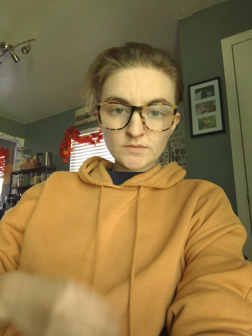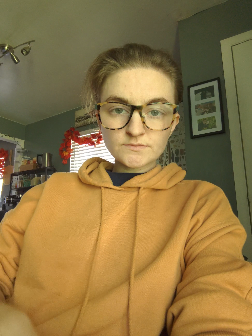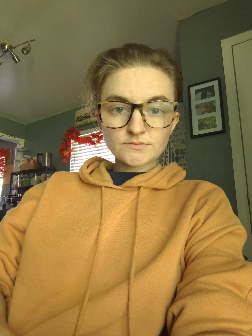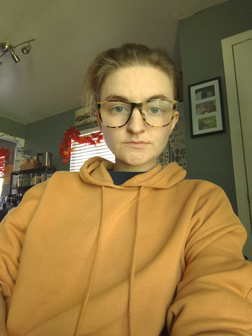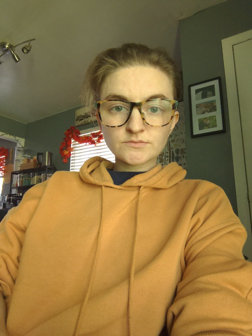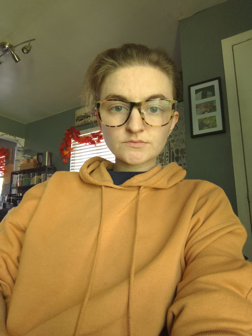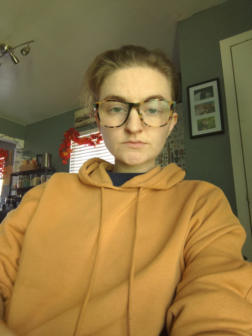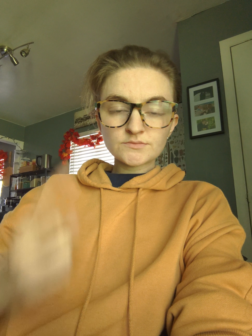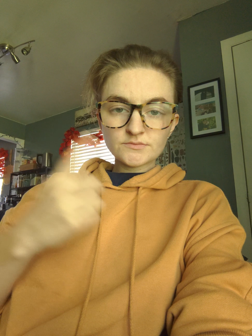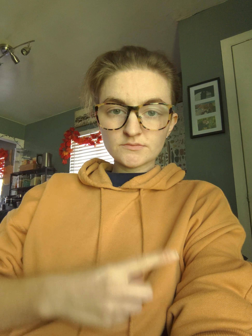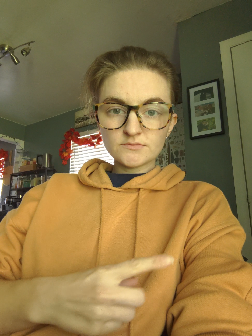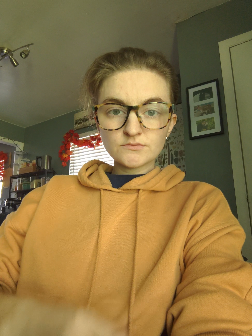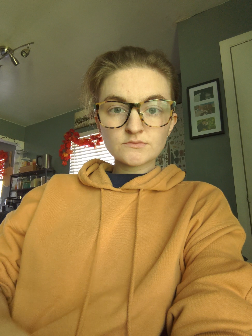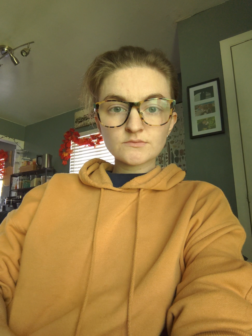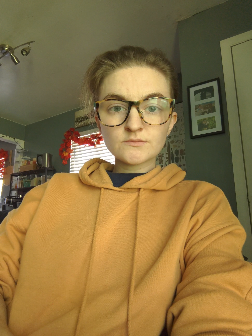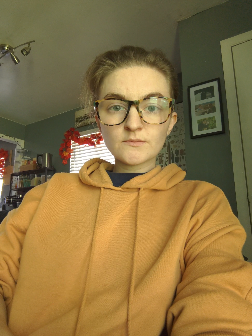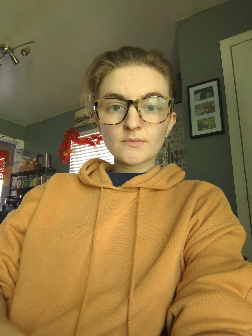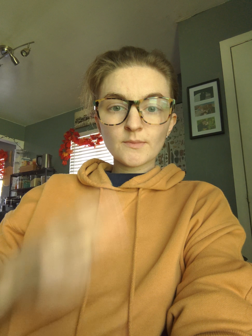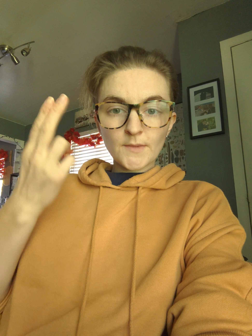day